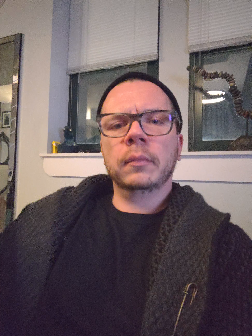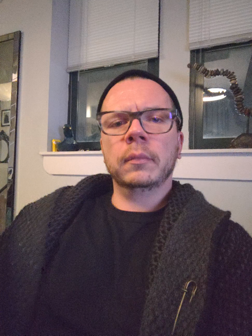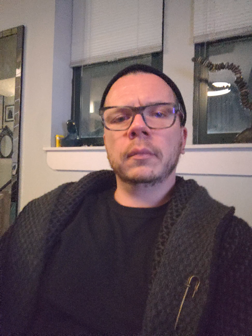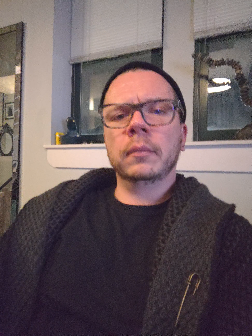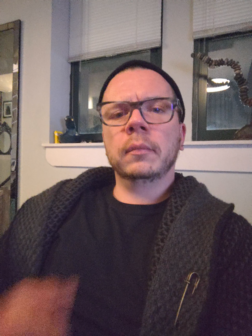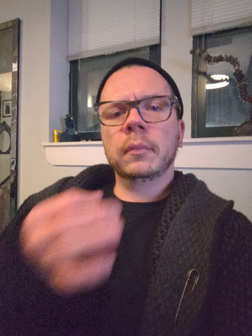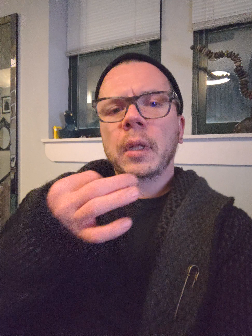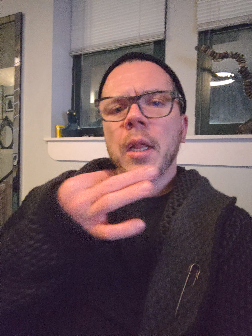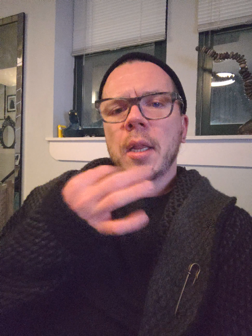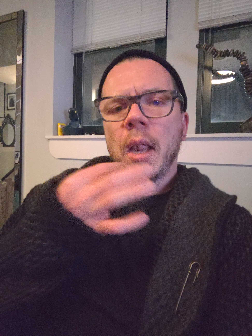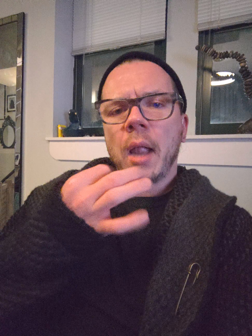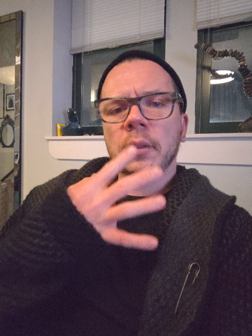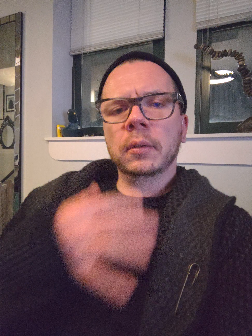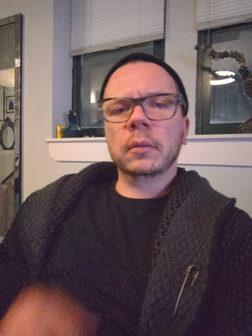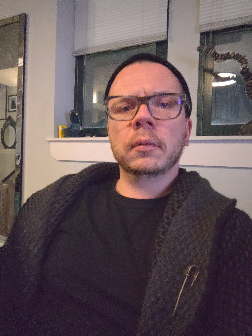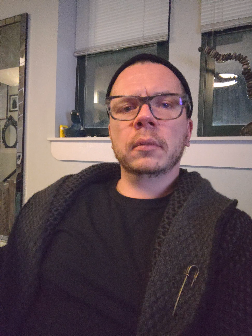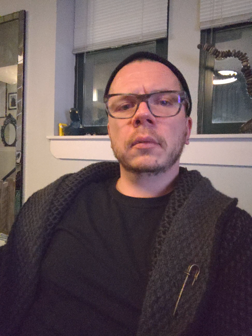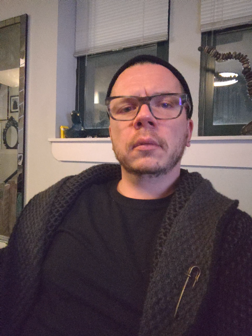snack